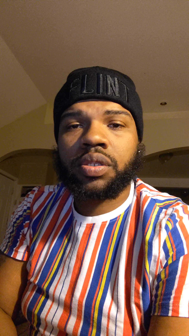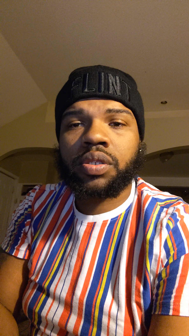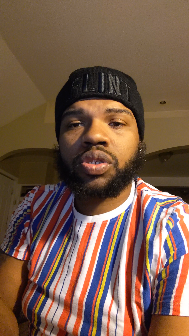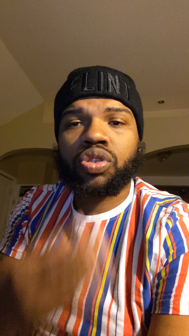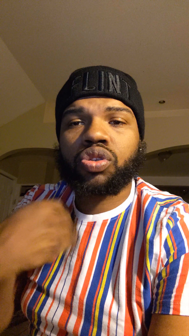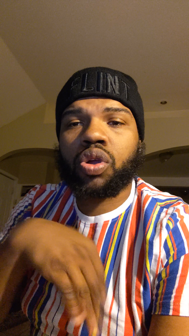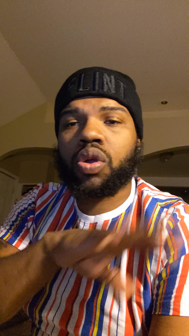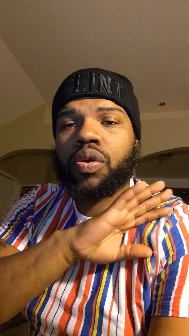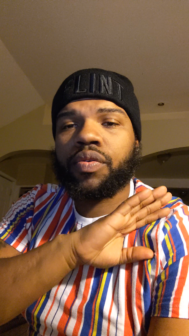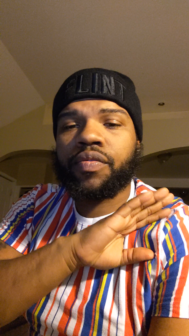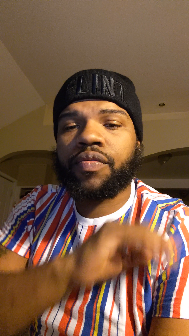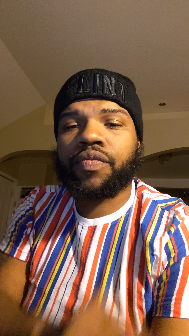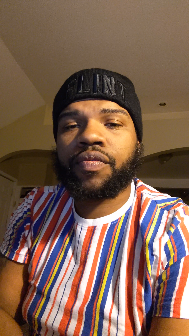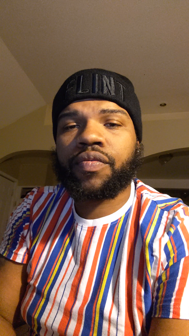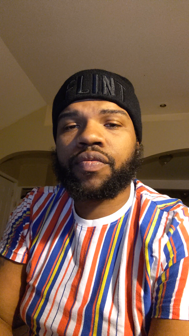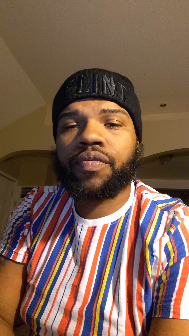scarf